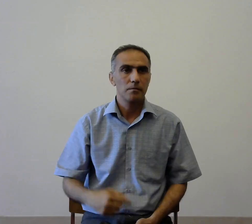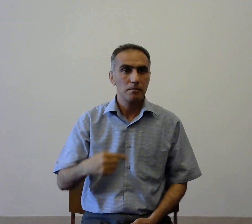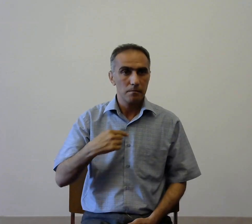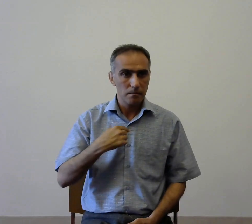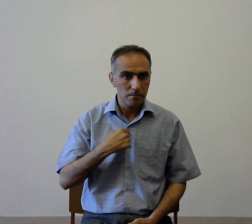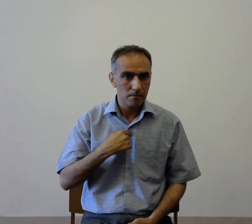mən